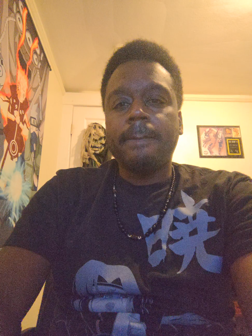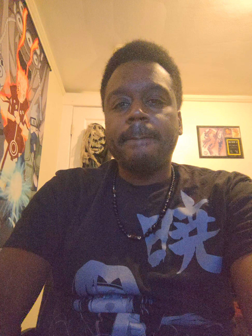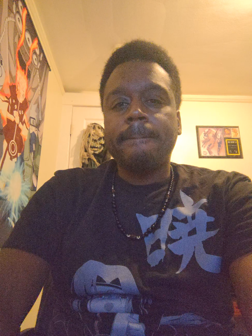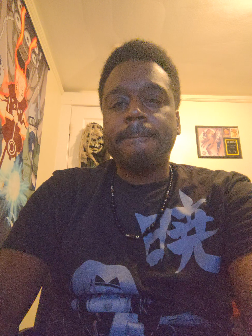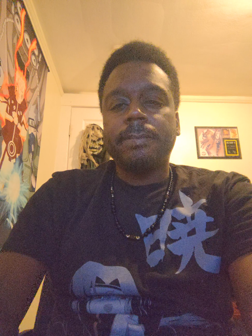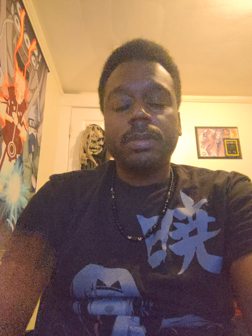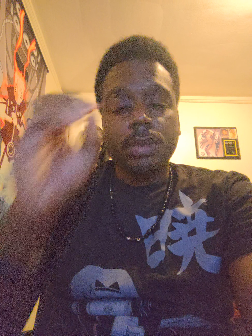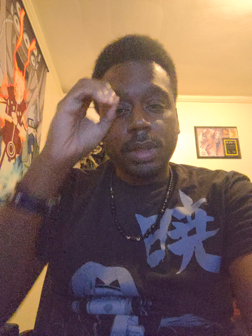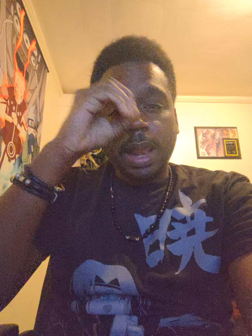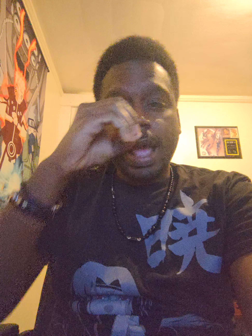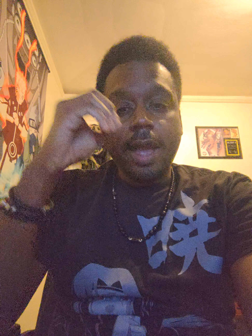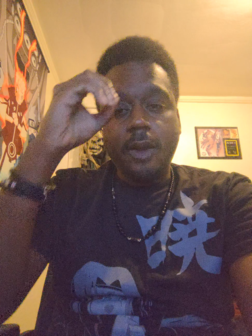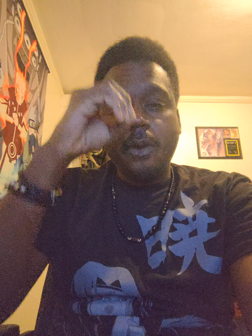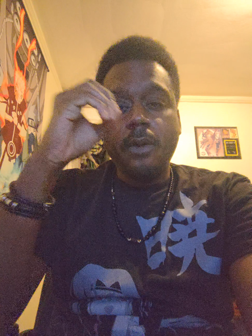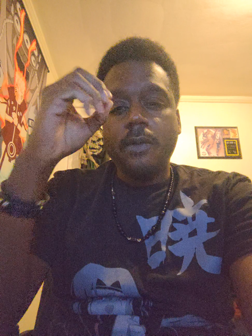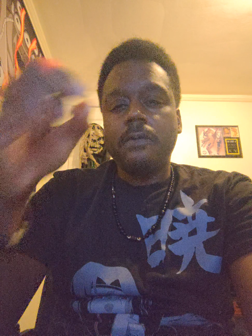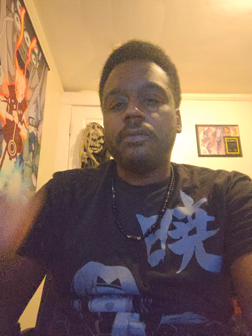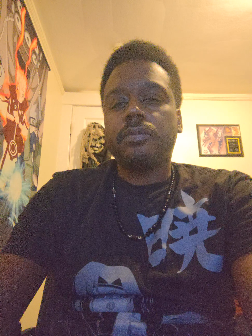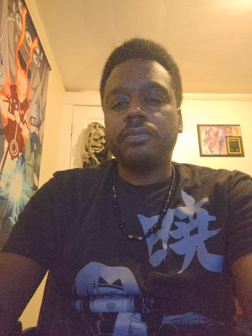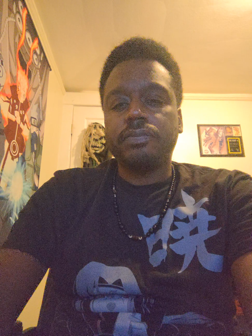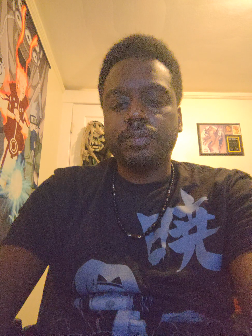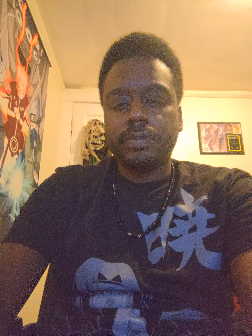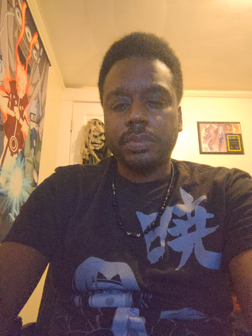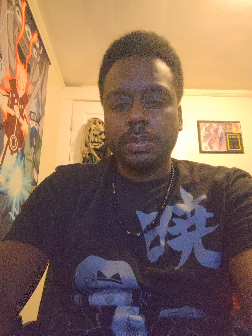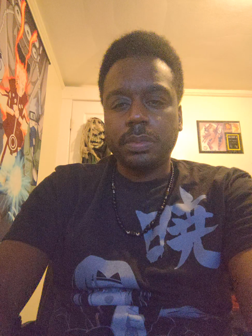owl